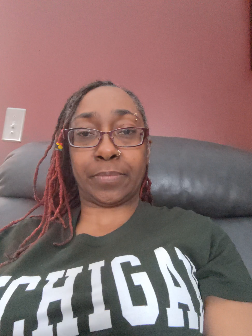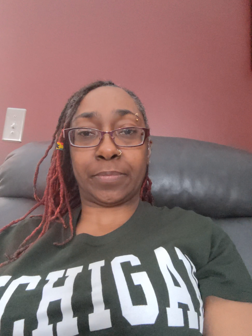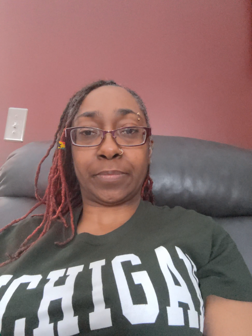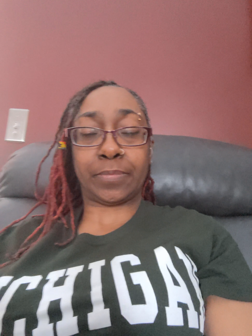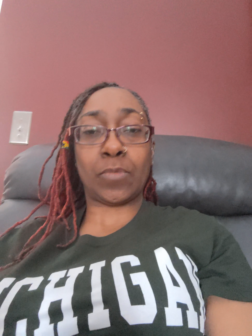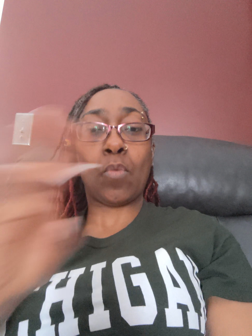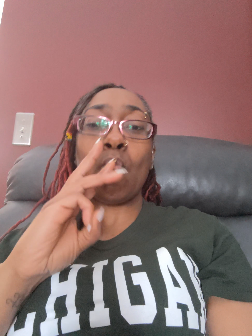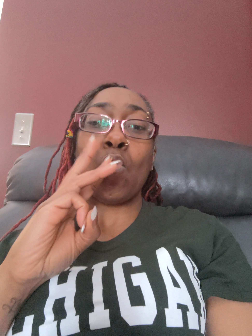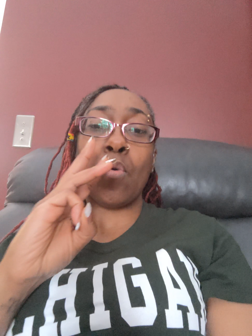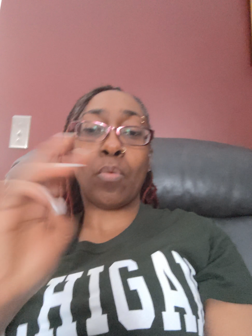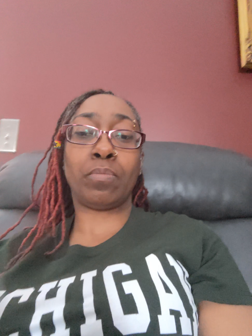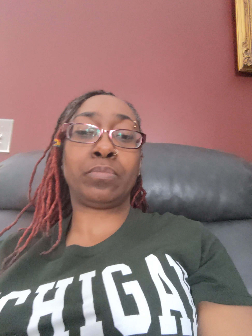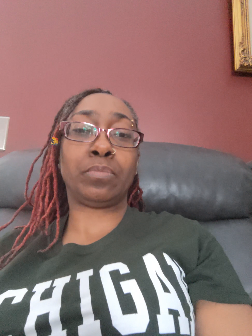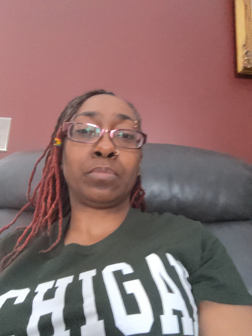water